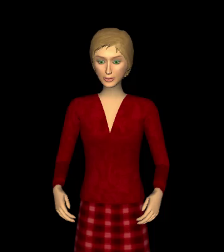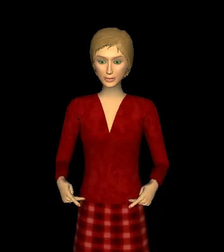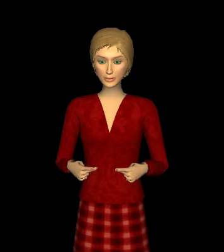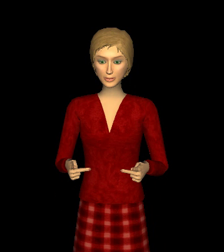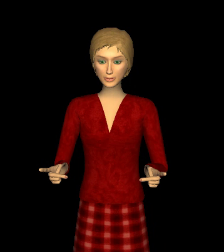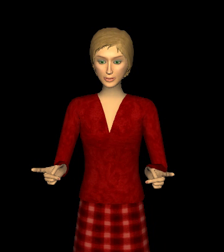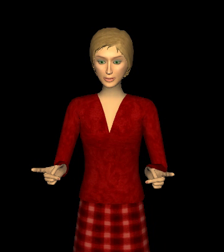عام